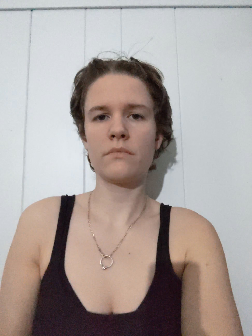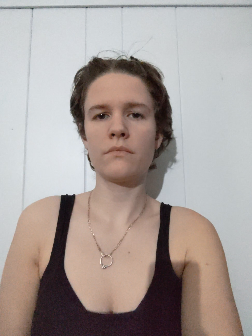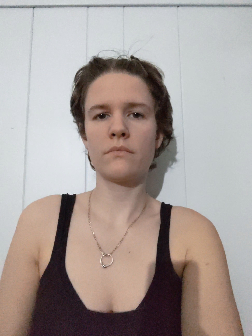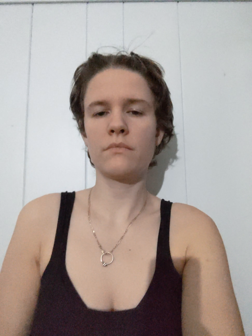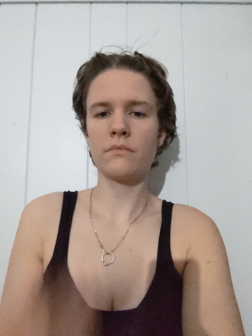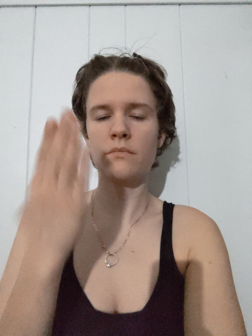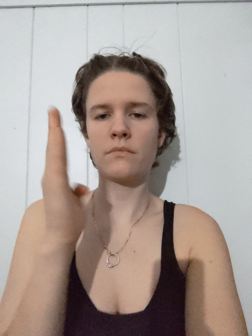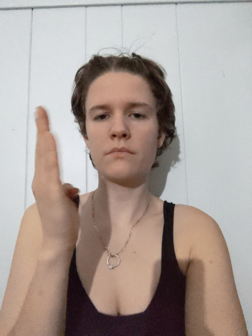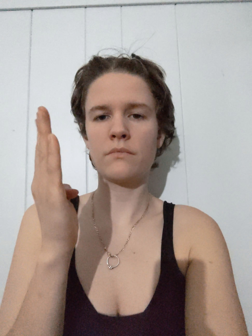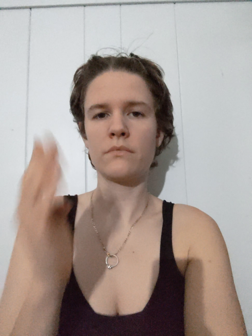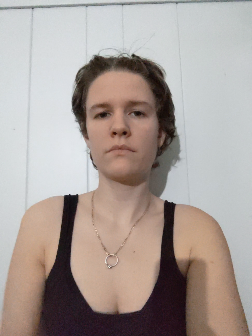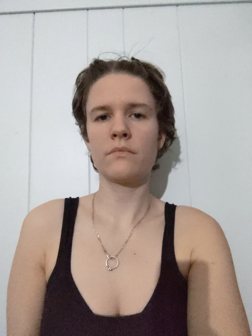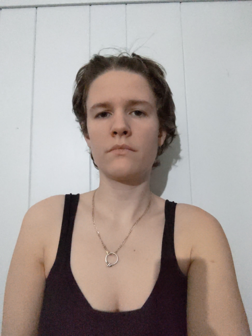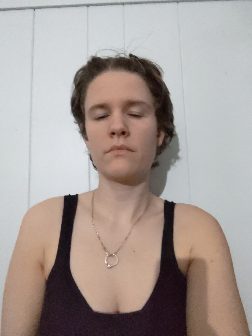blue